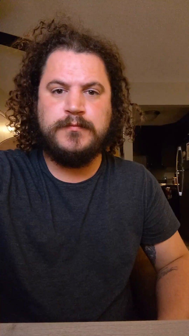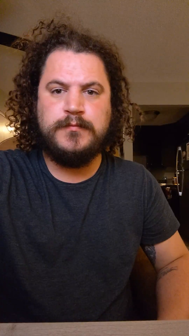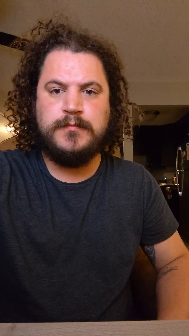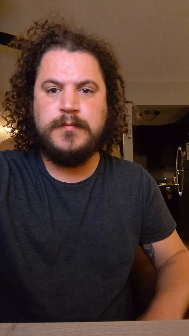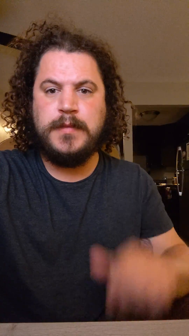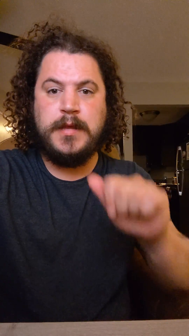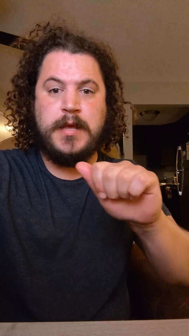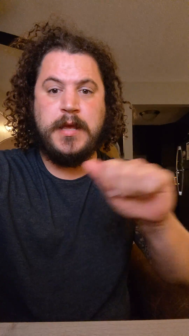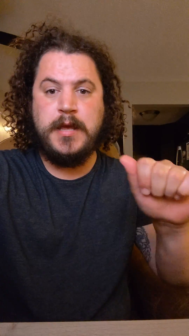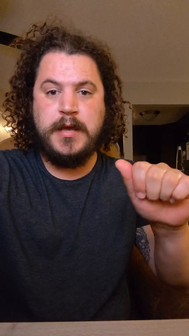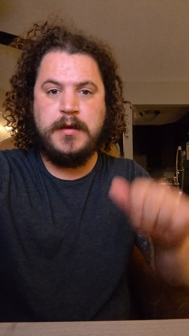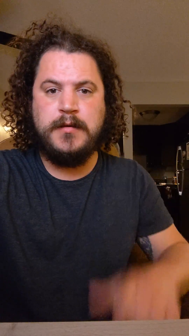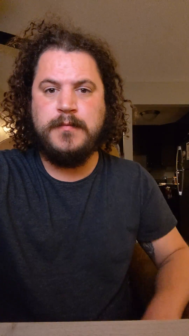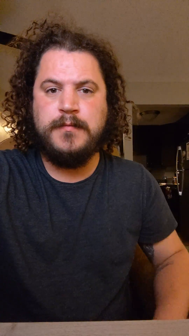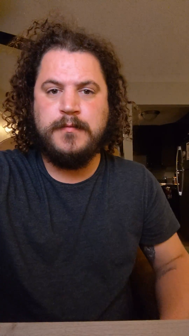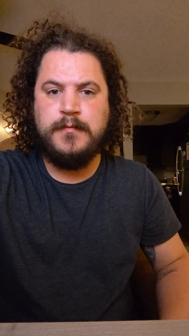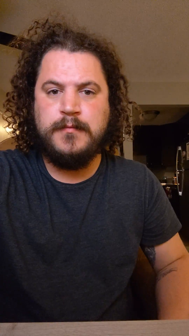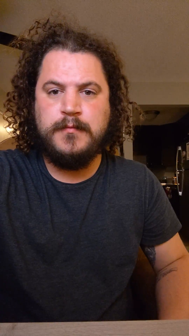a